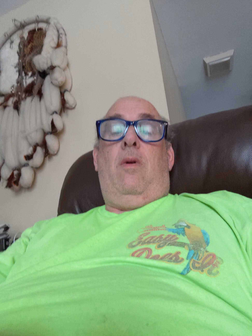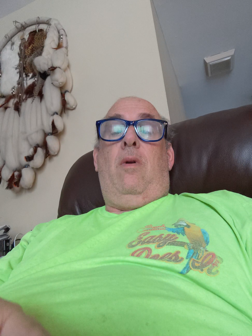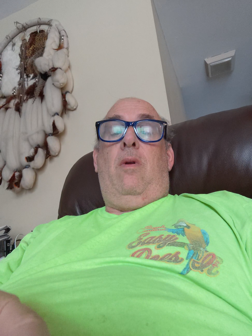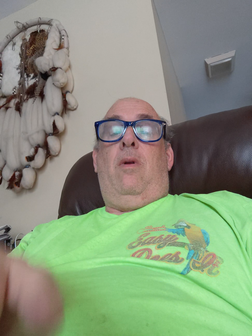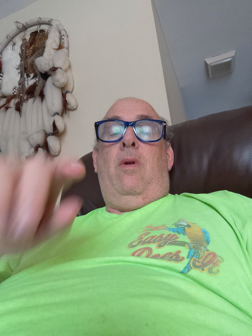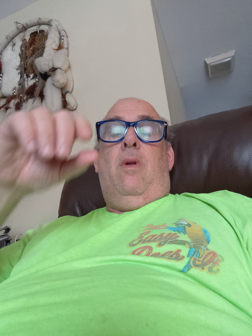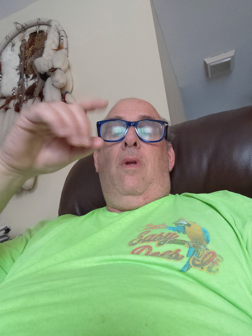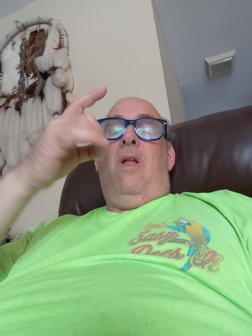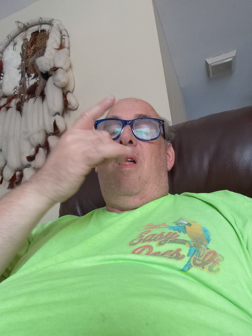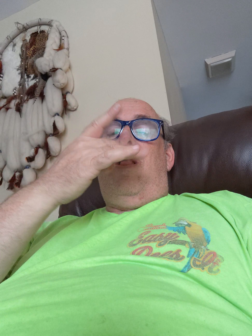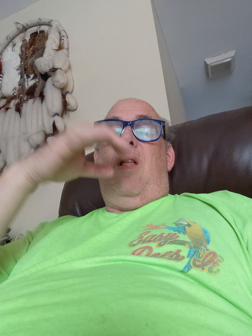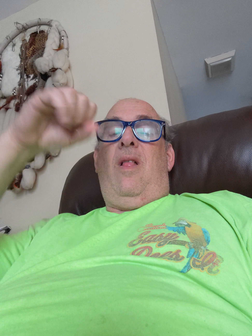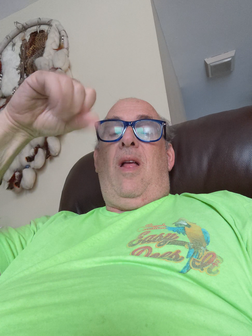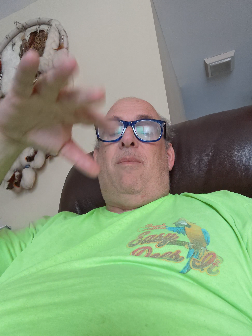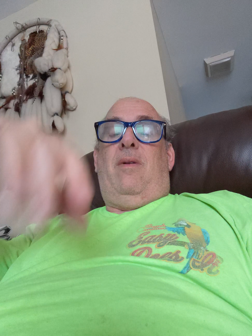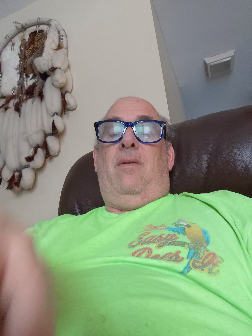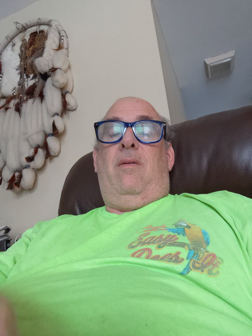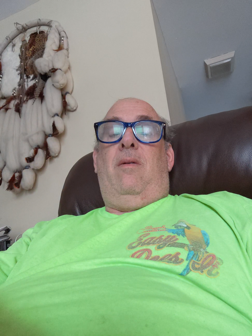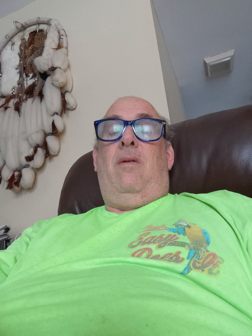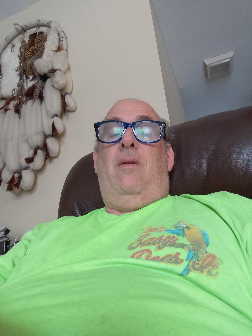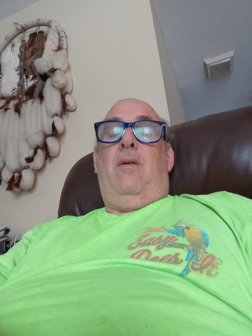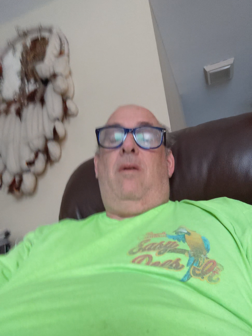lamp